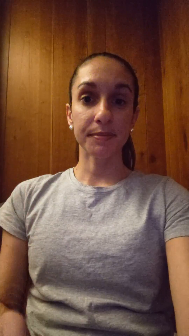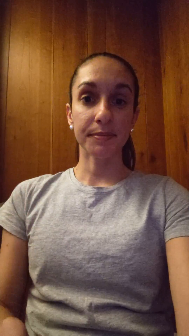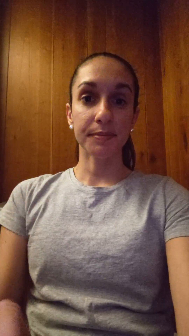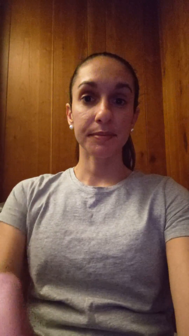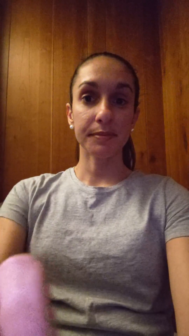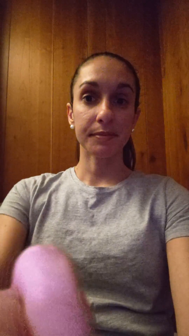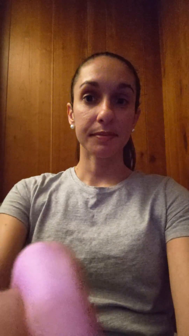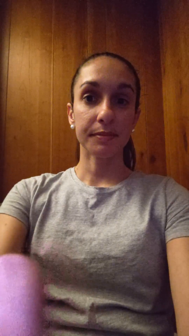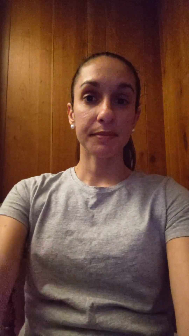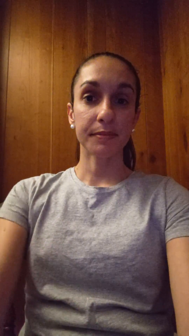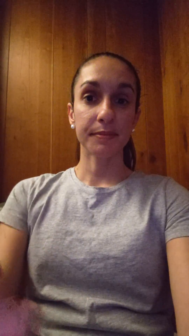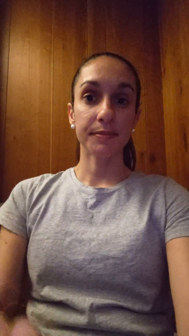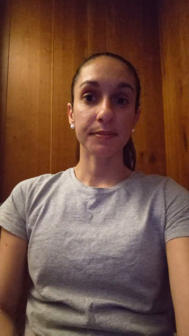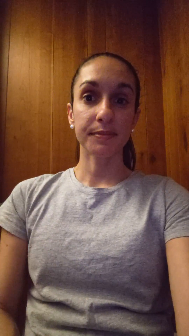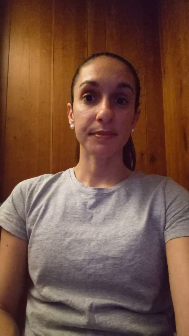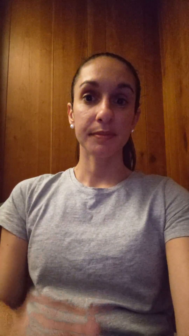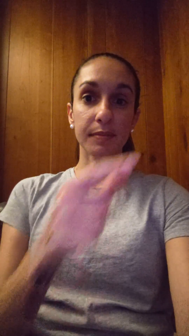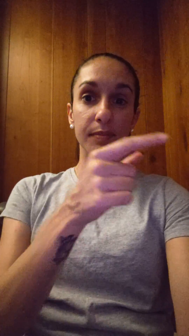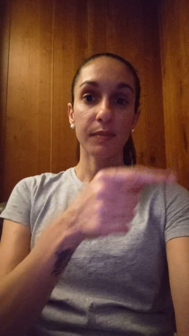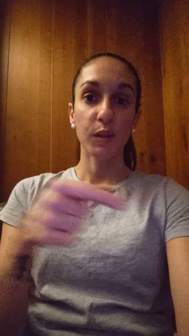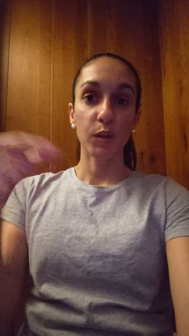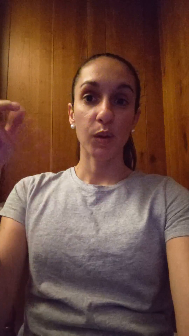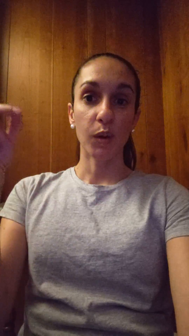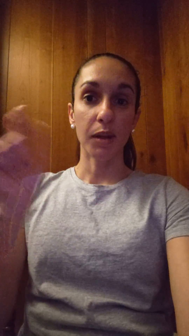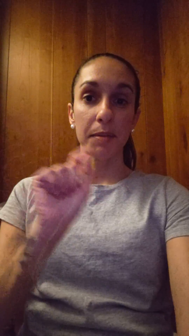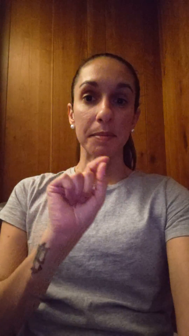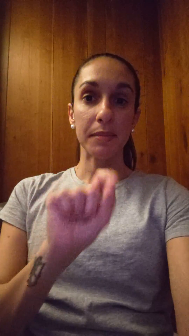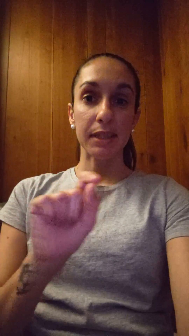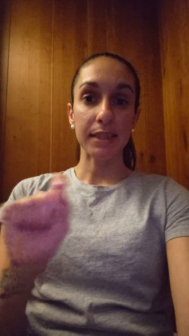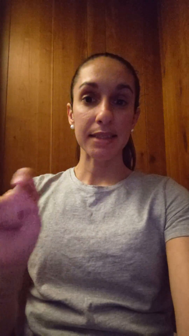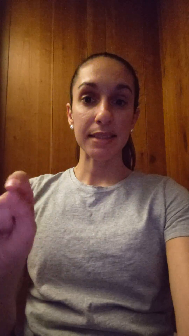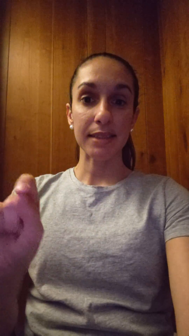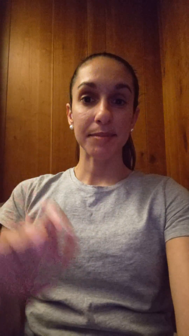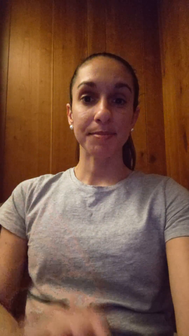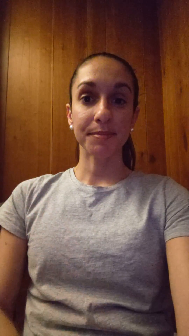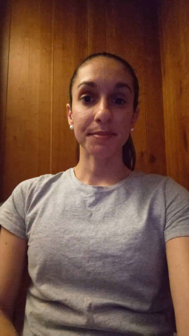peas